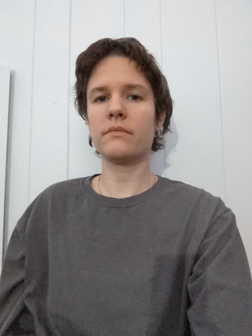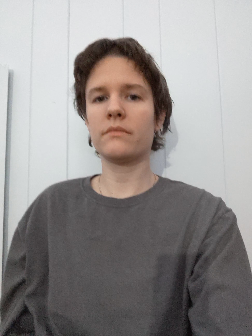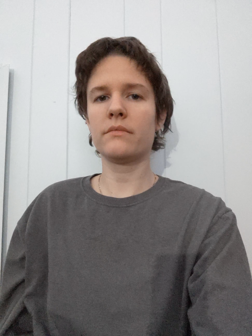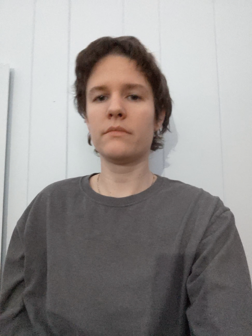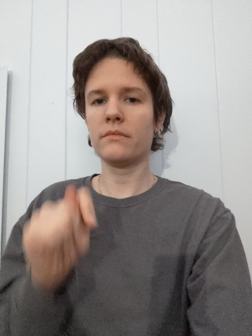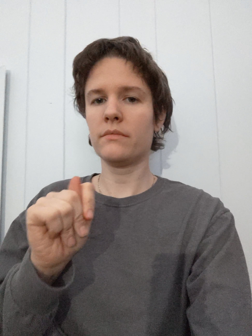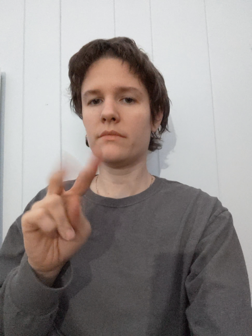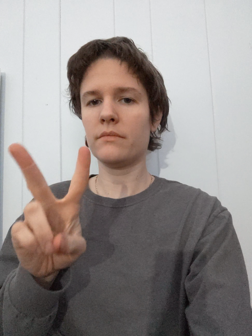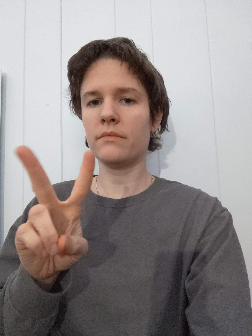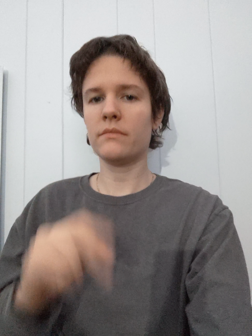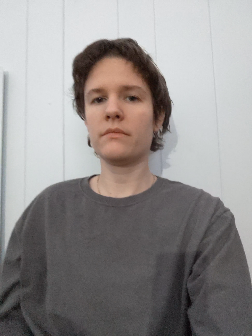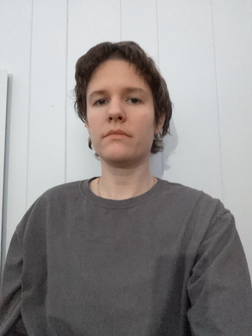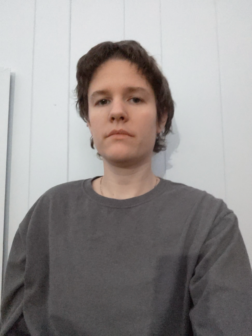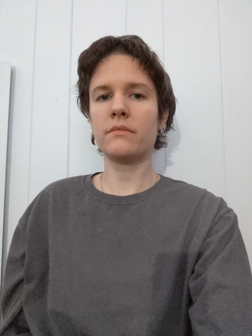TV